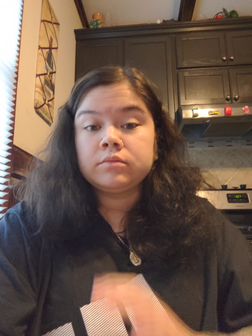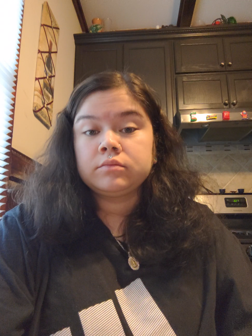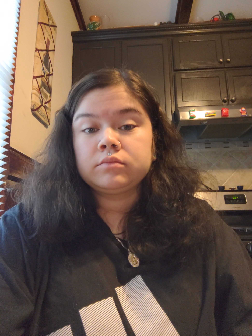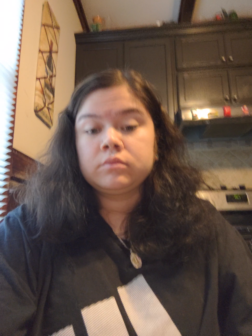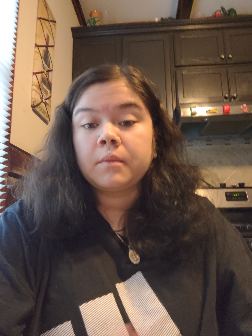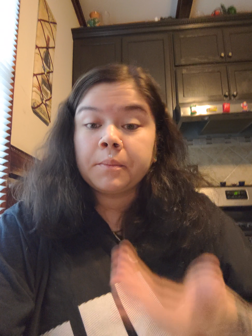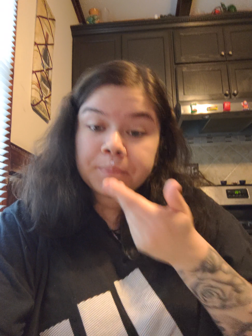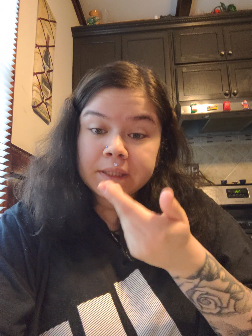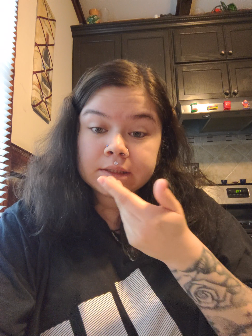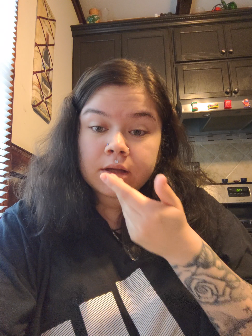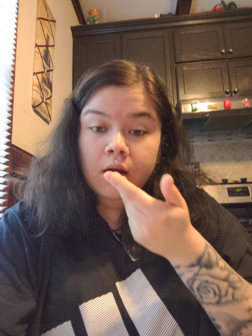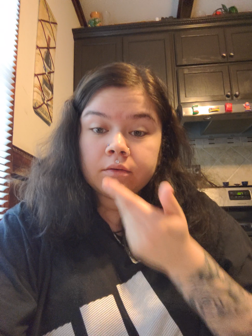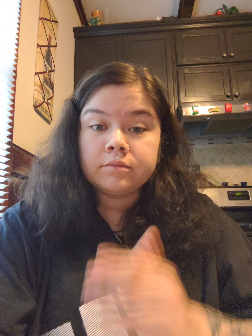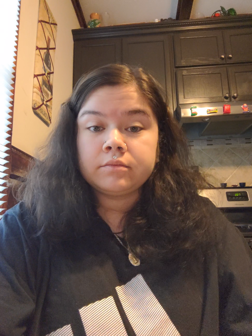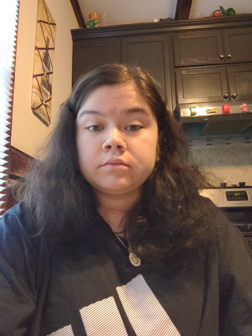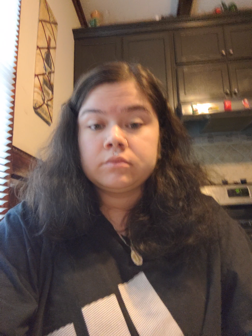pizza